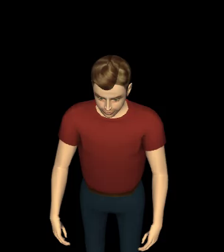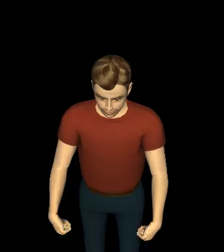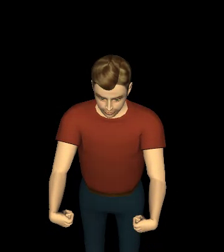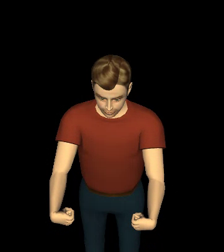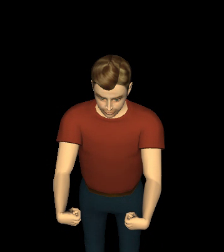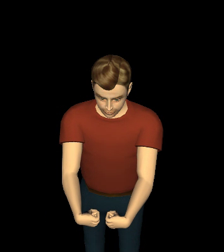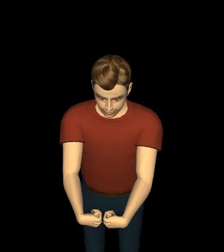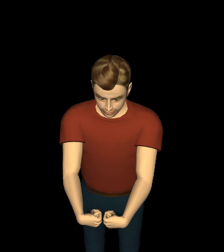حادث